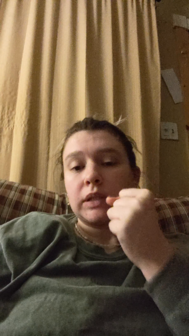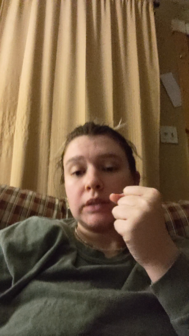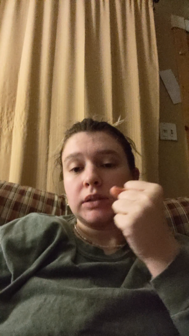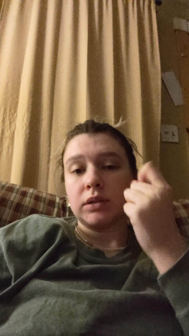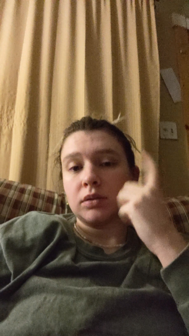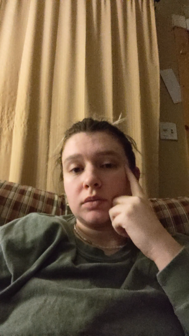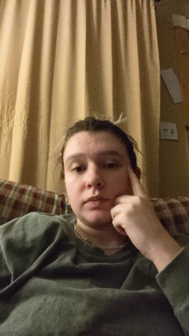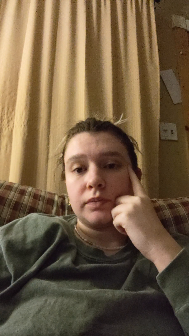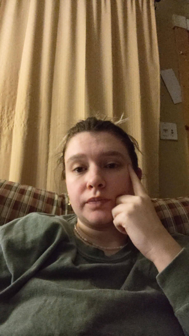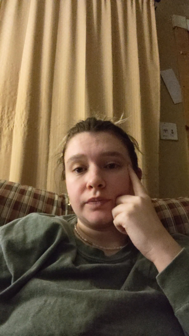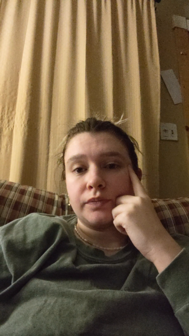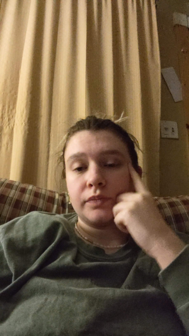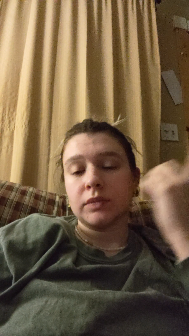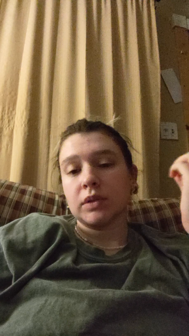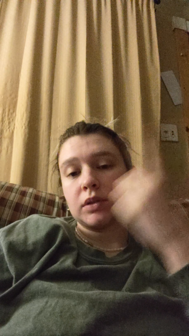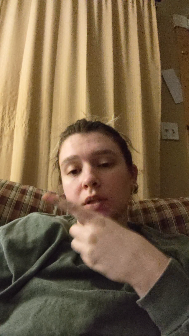day